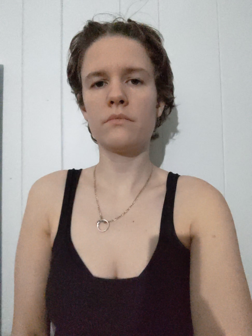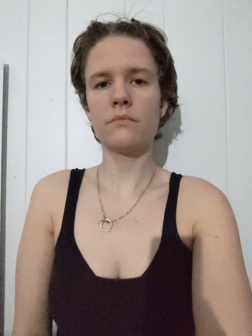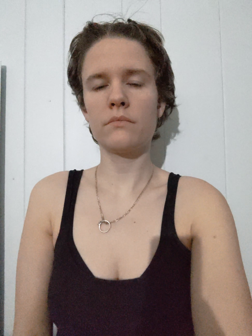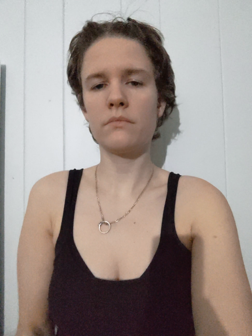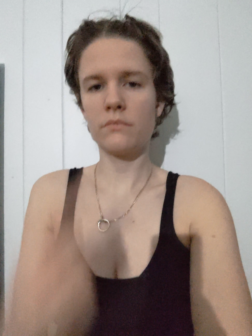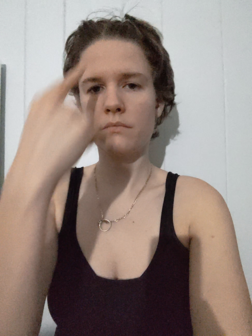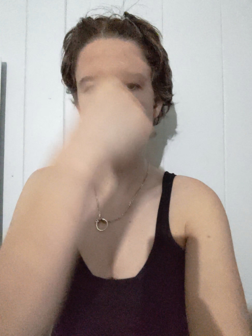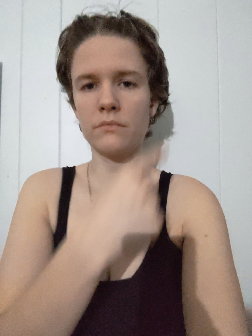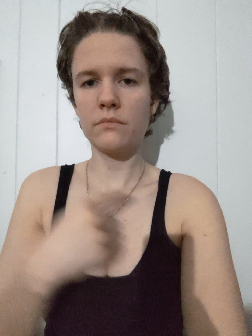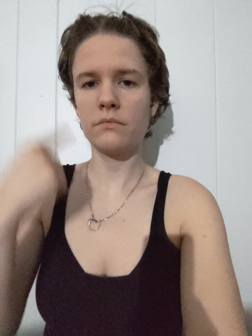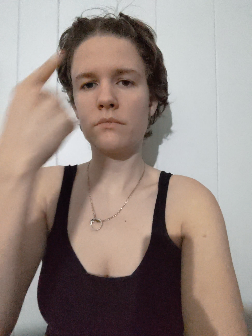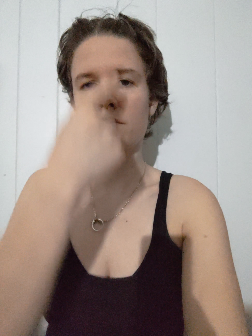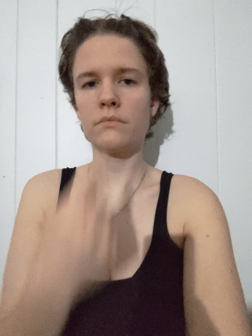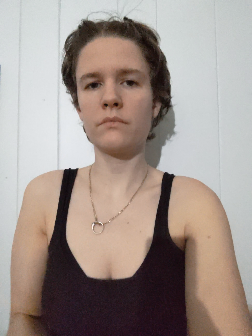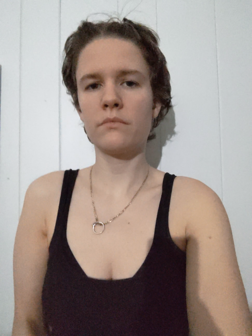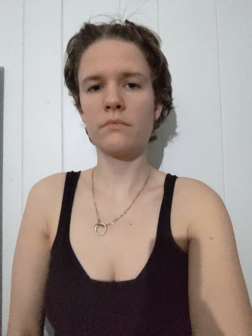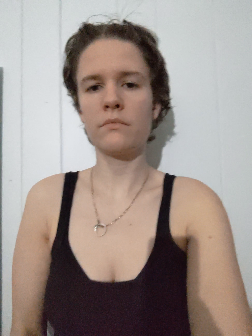face